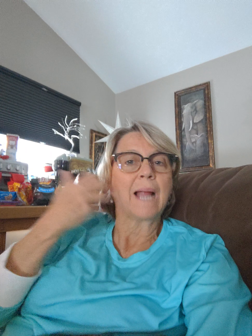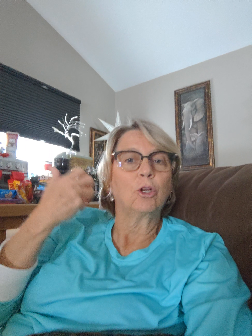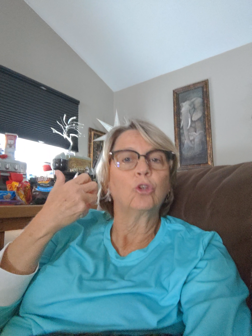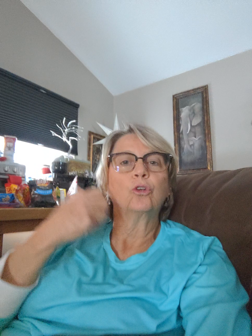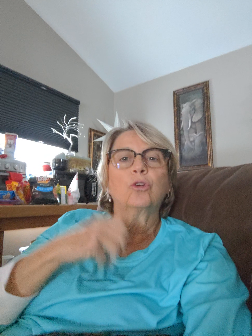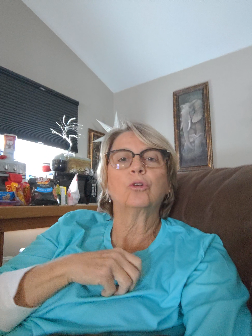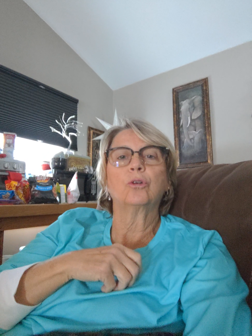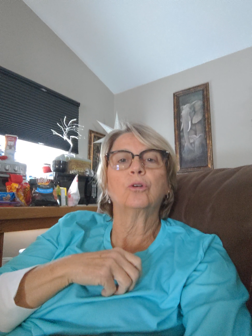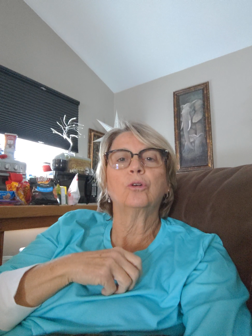tiger